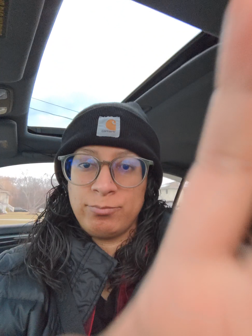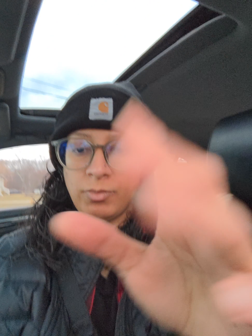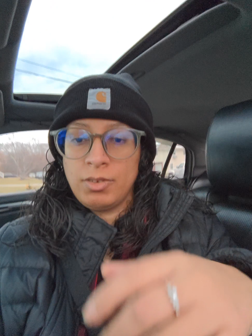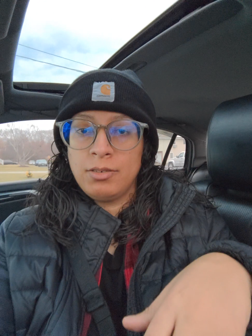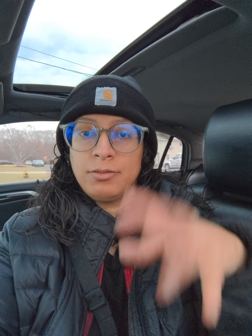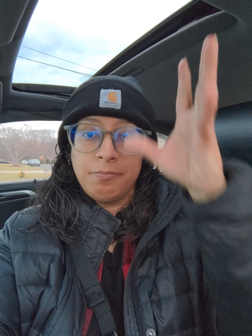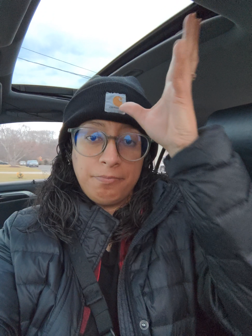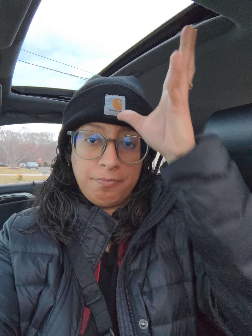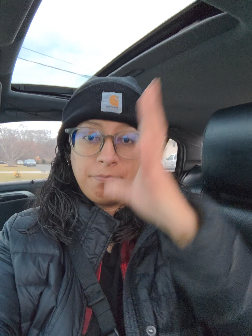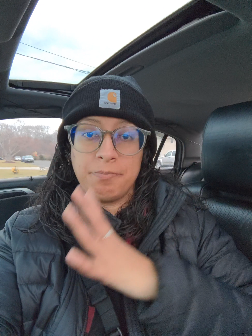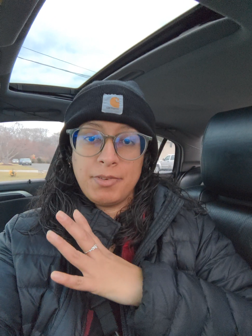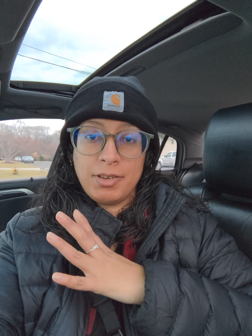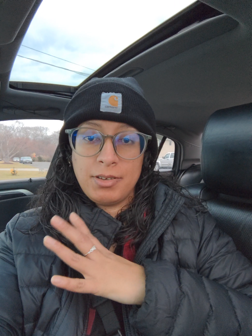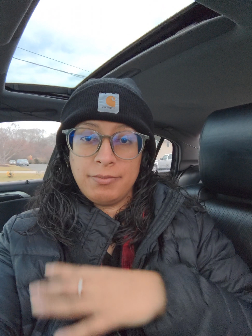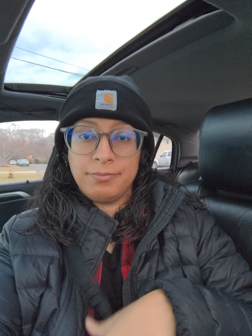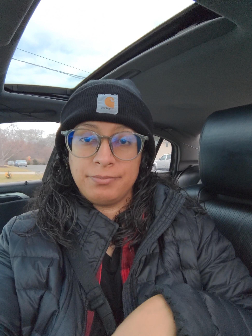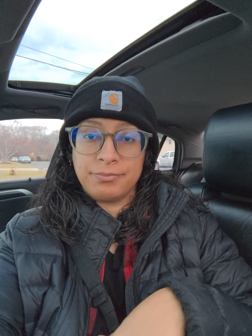man